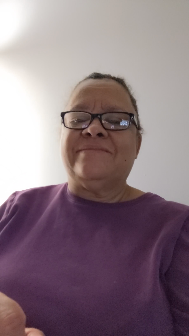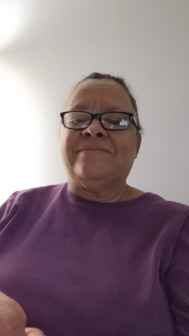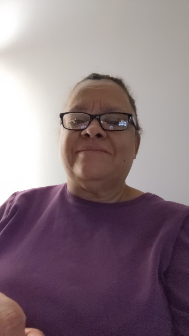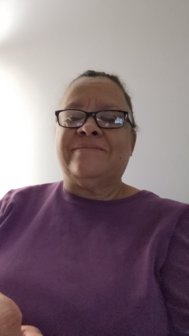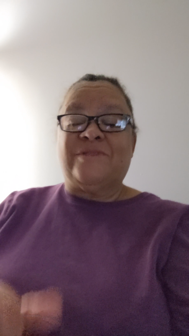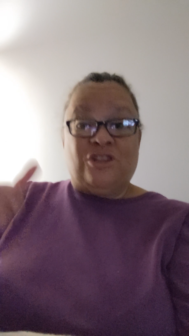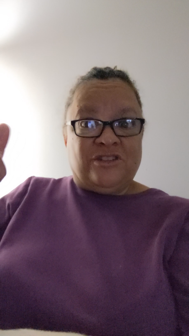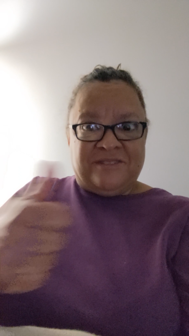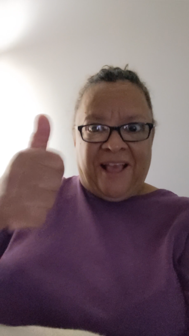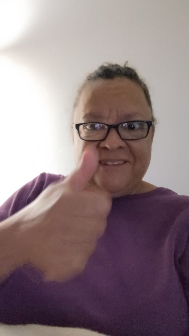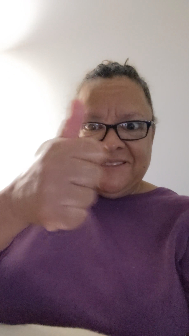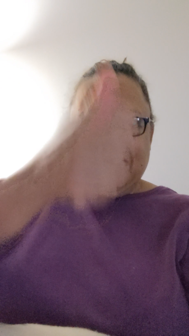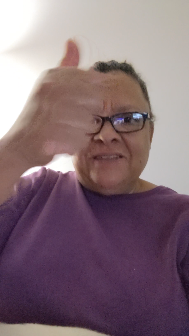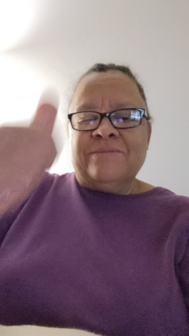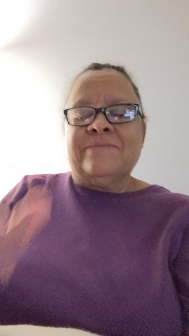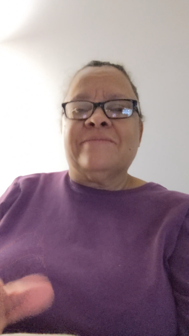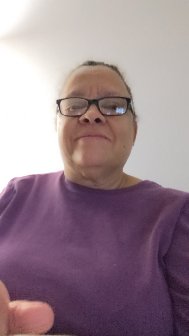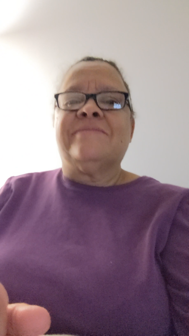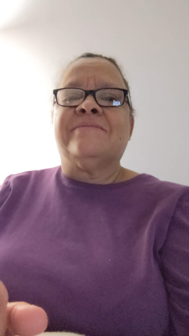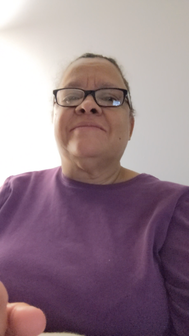chase